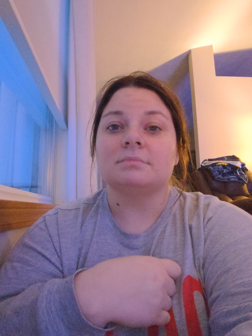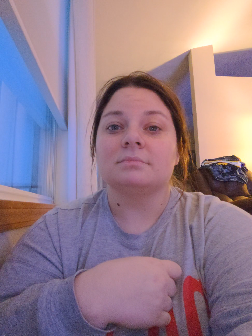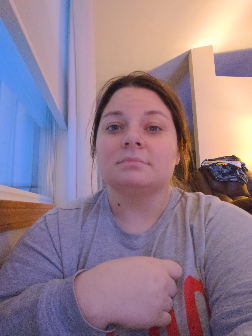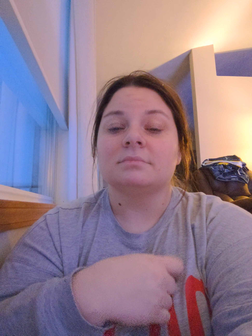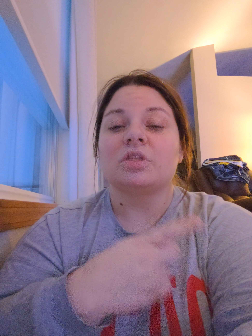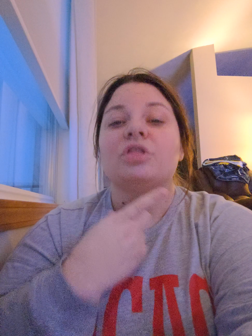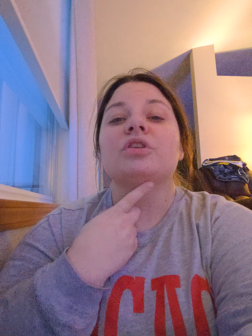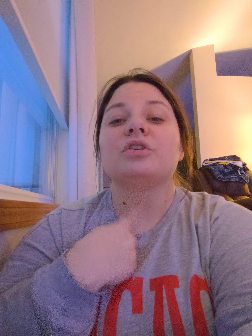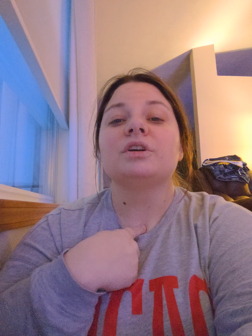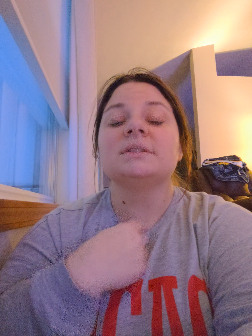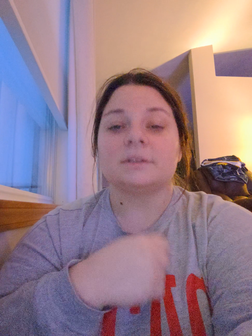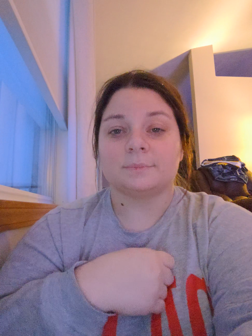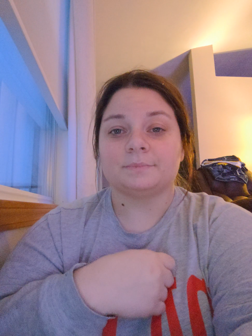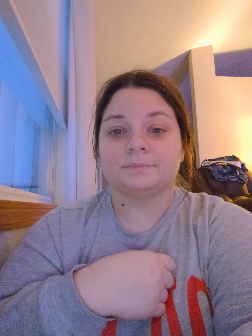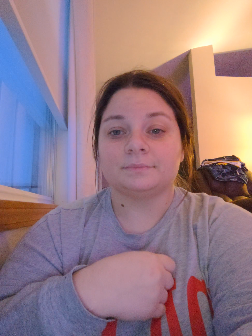thirsty